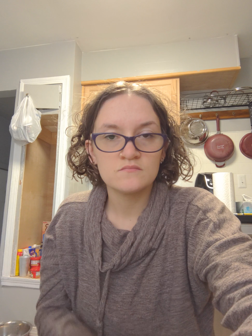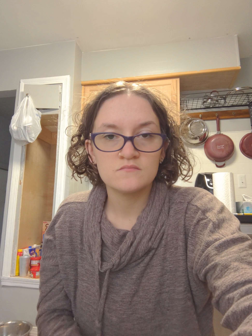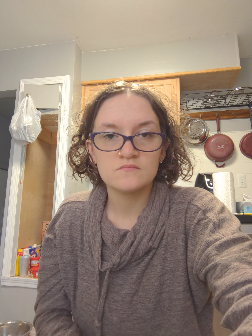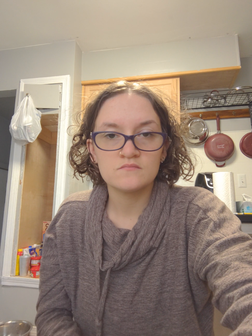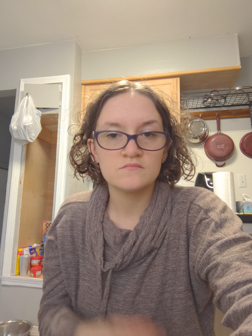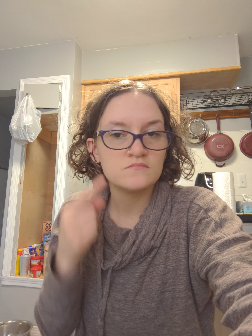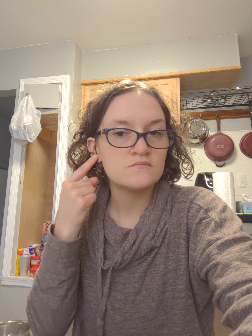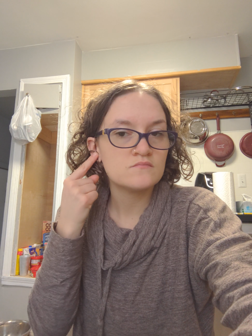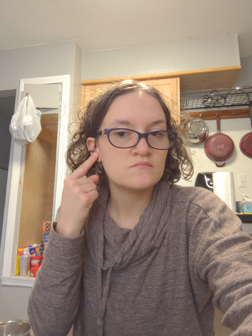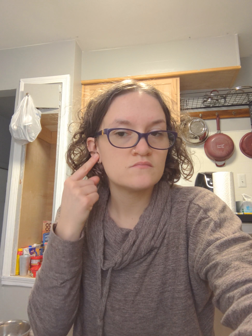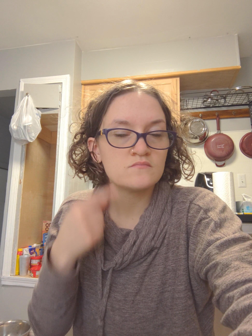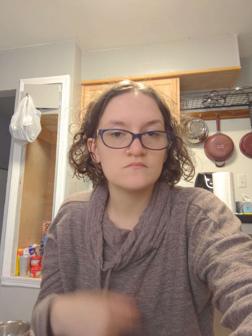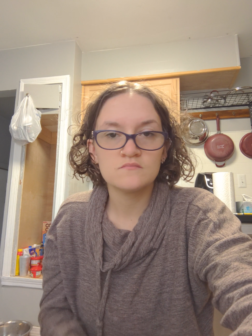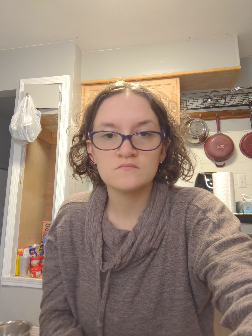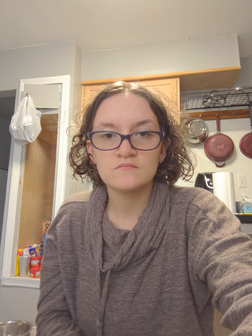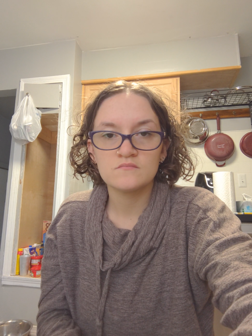ear